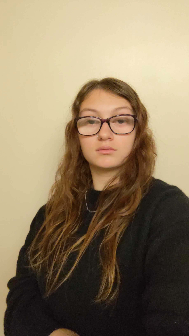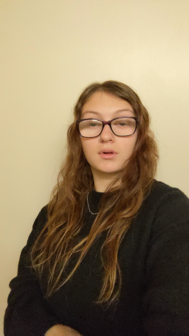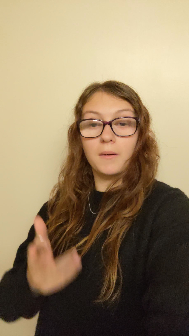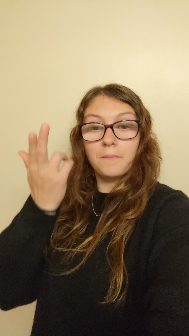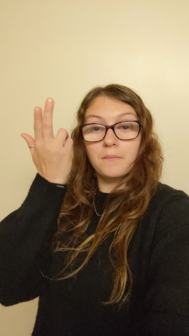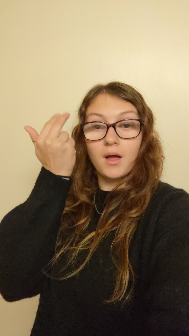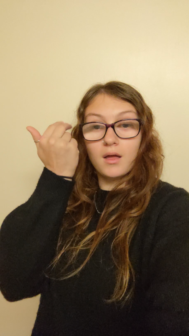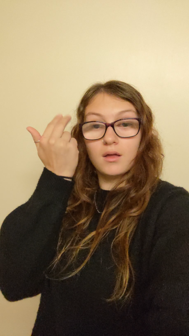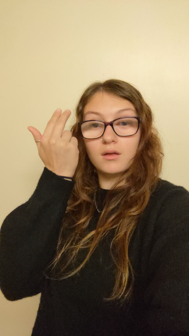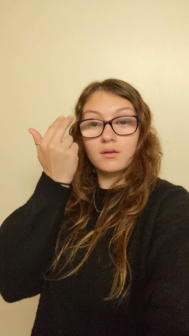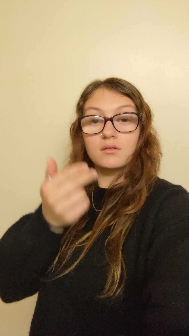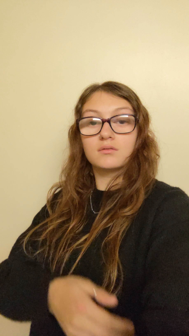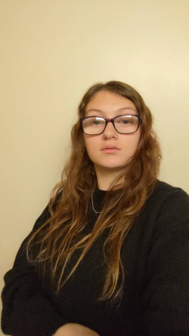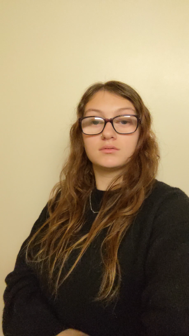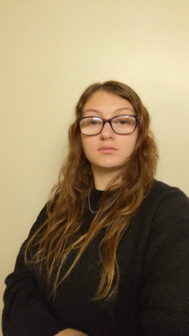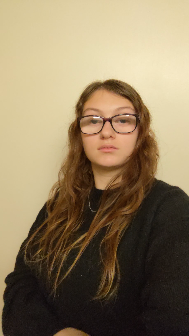bunny